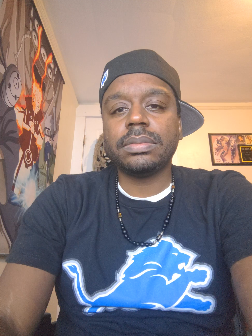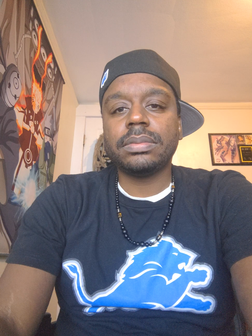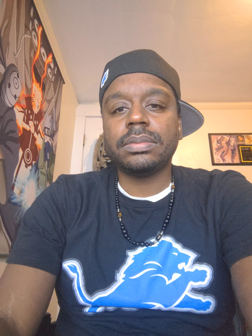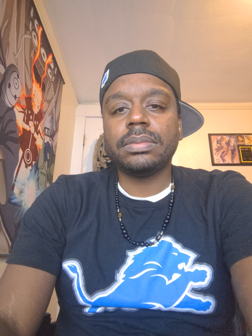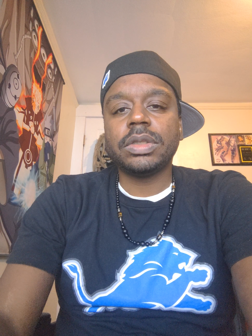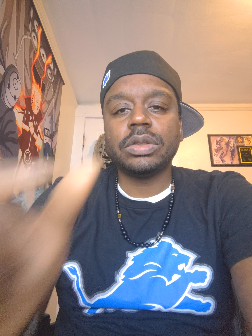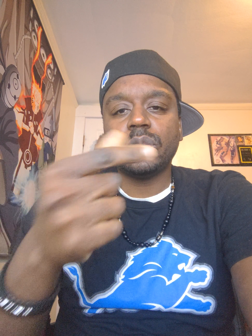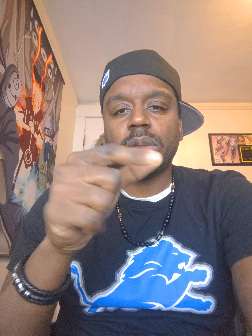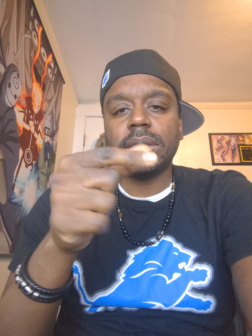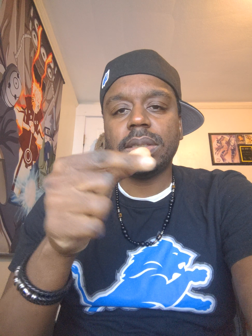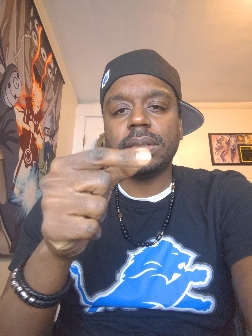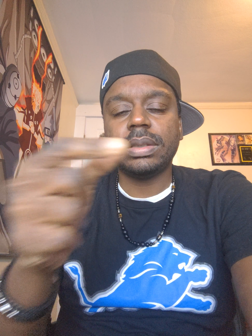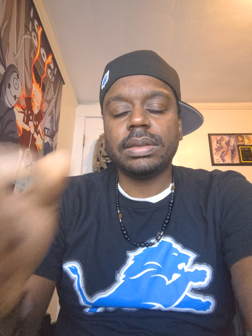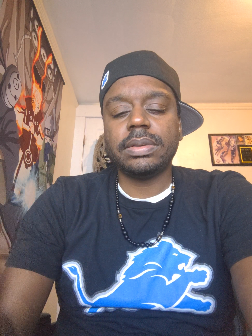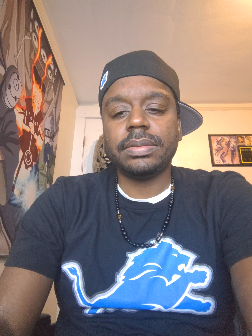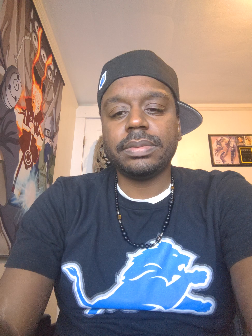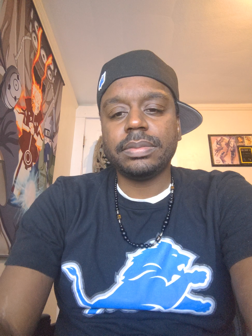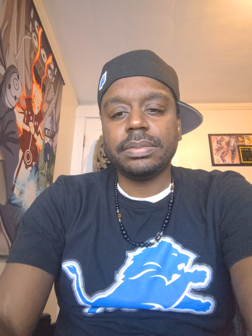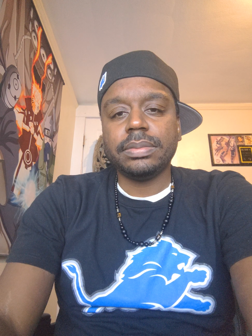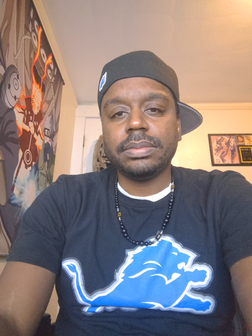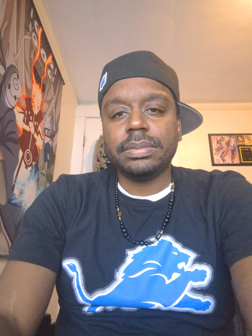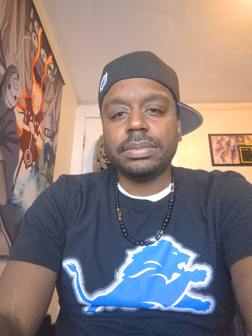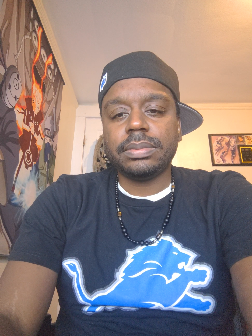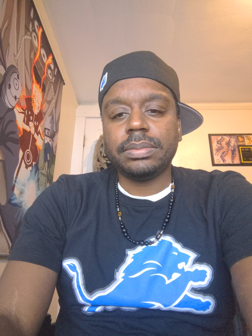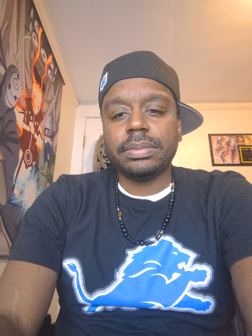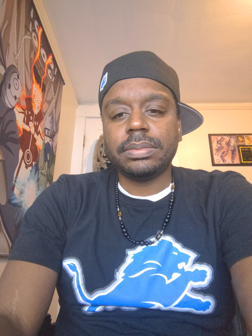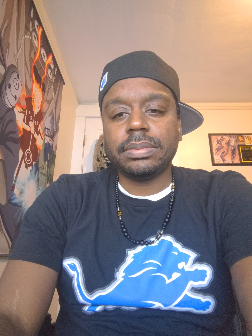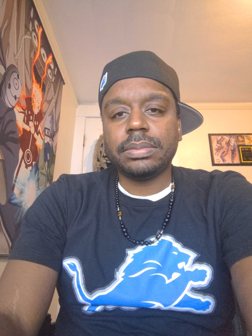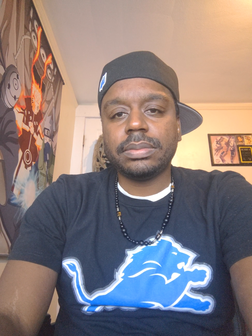green